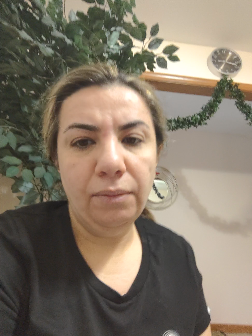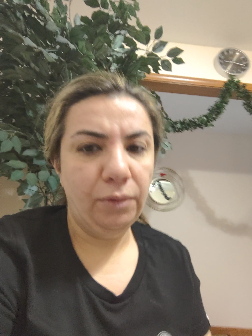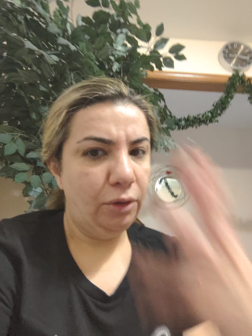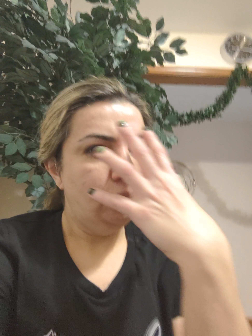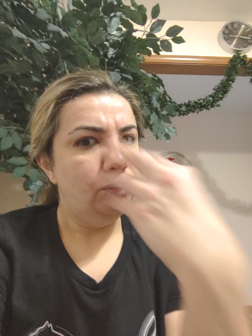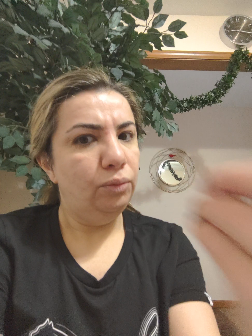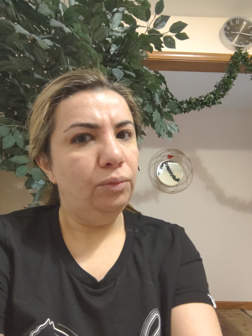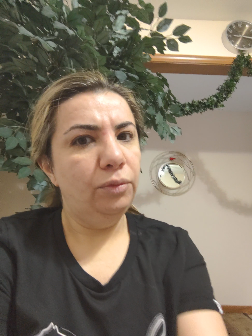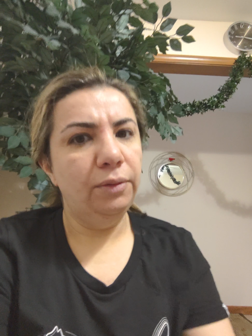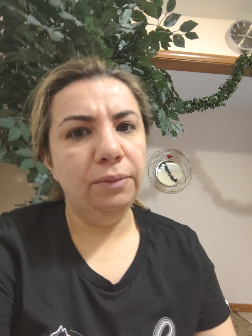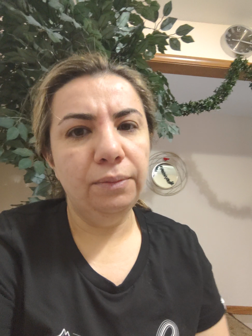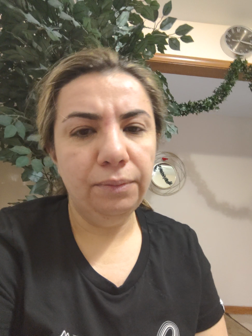wolf